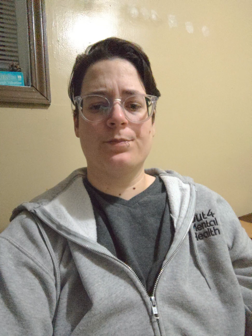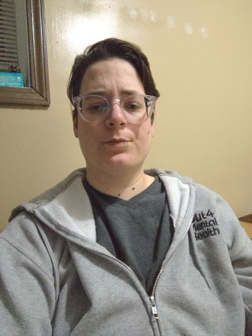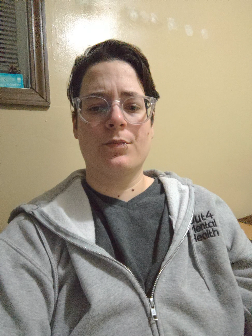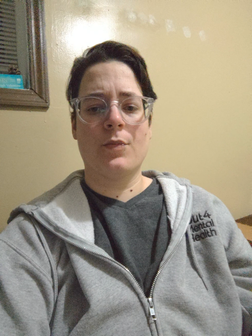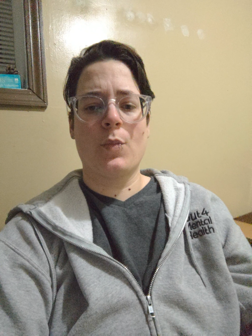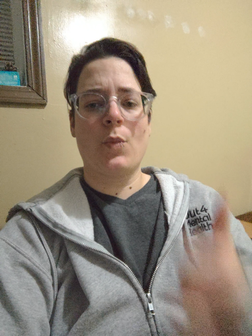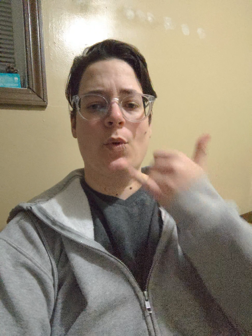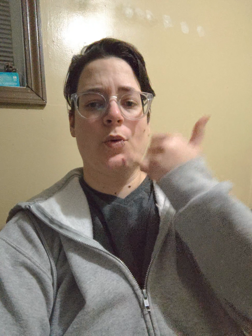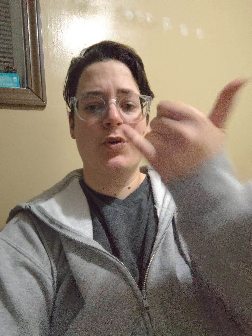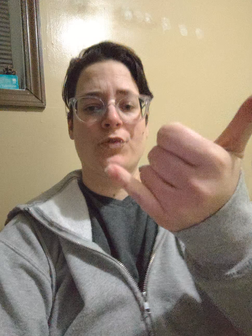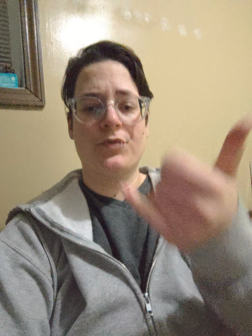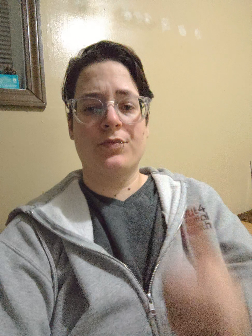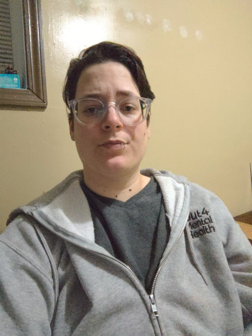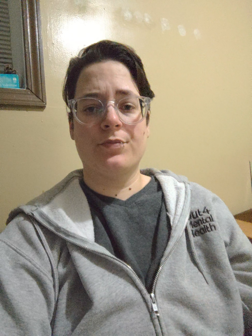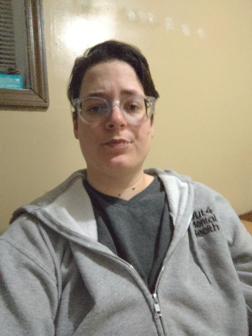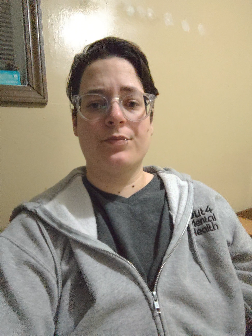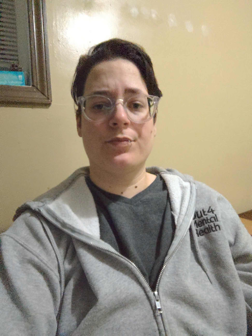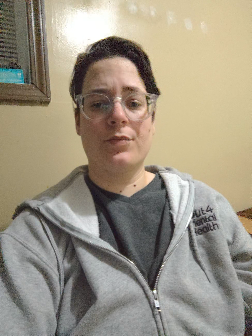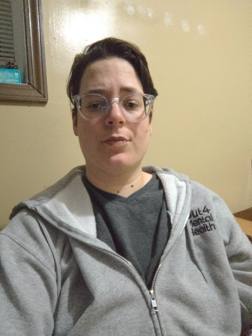call on the phone